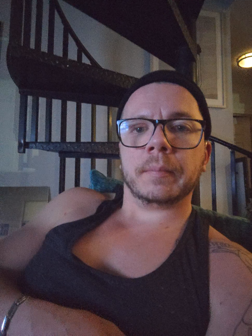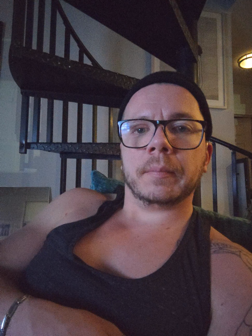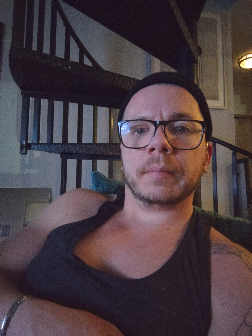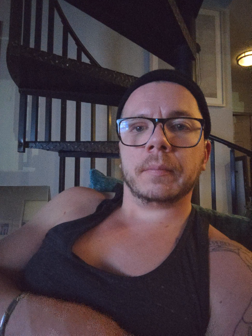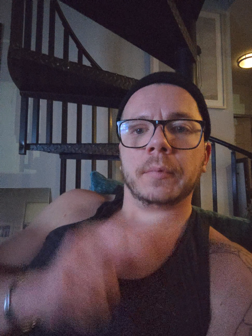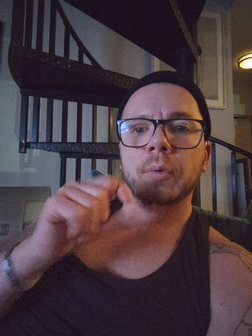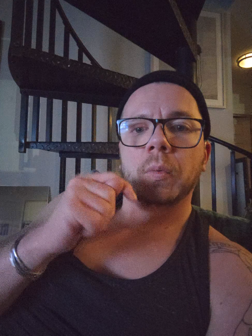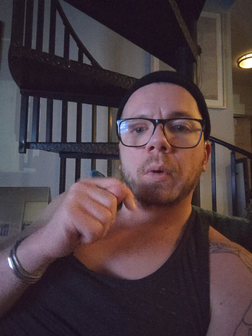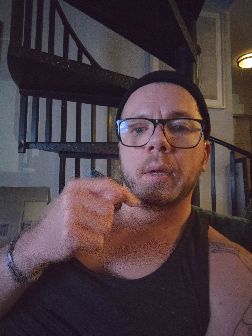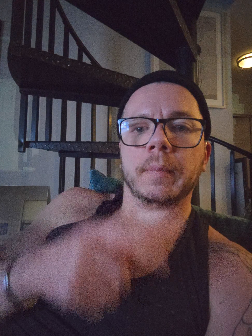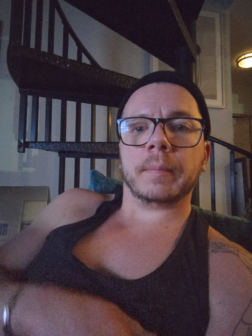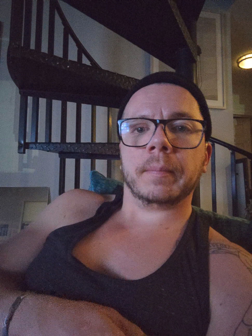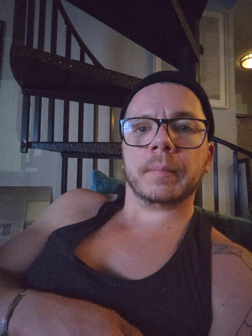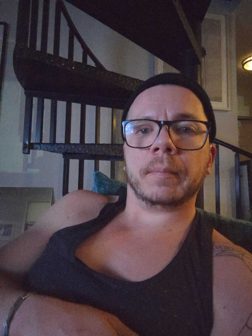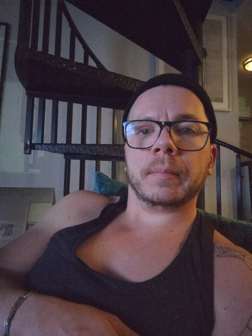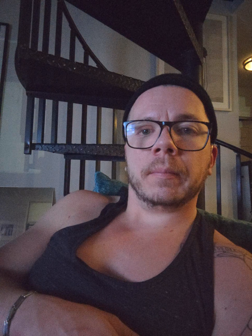toy